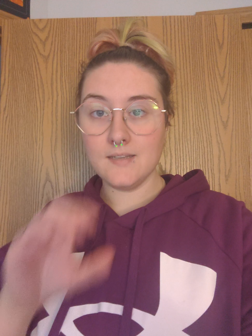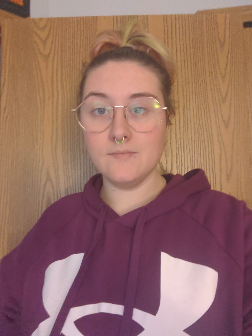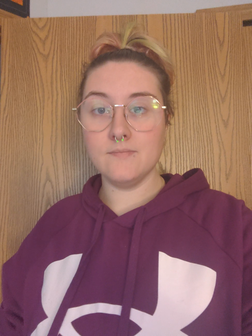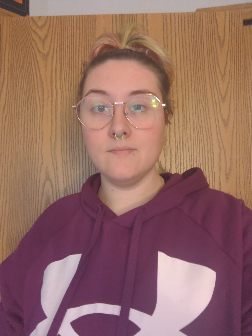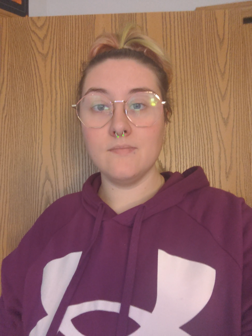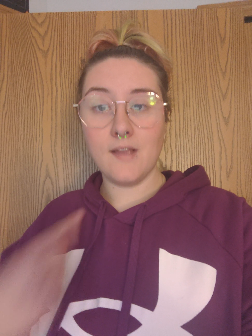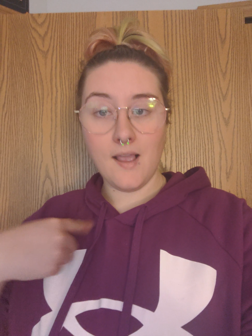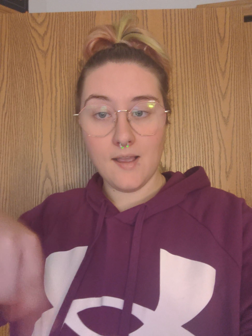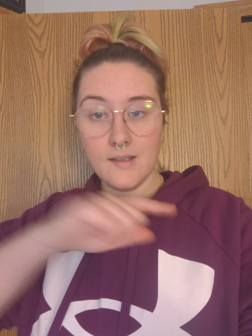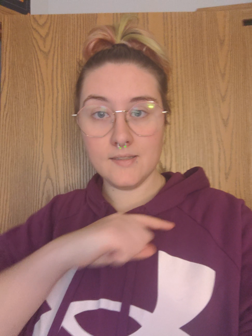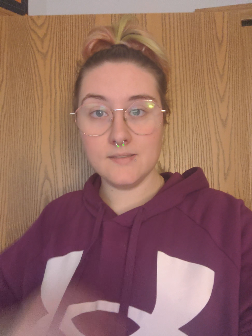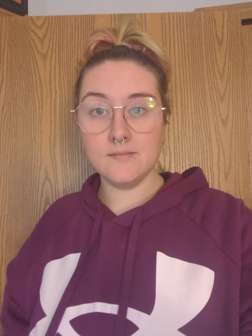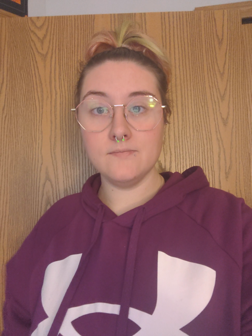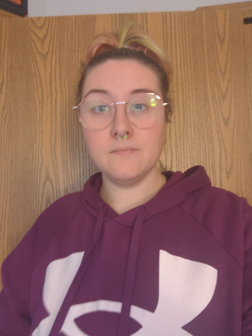we